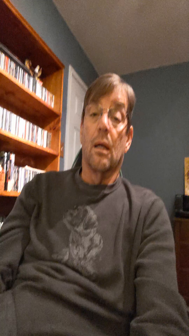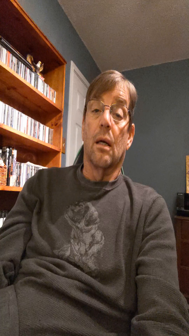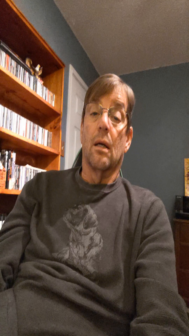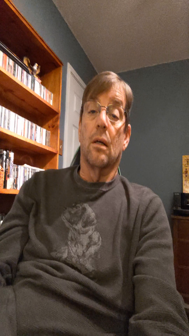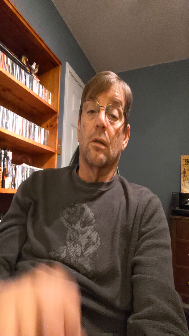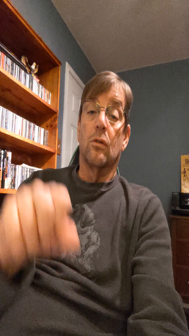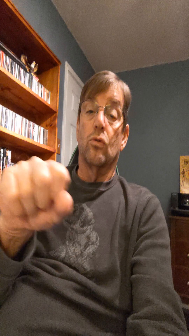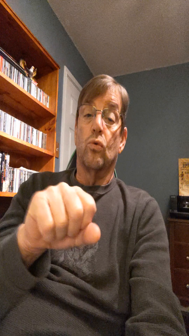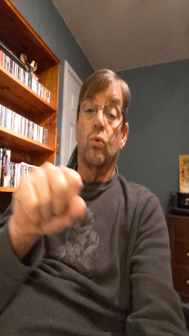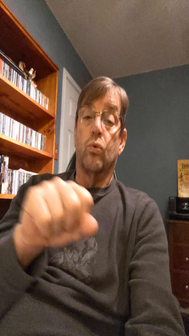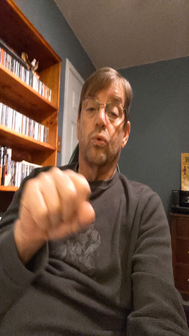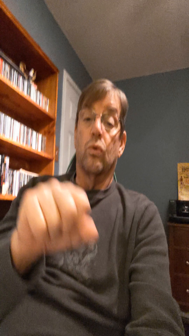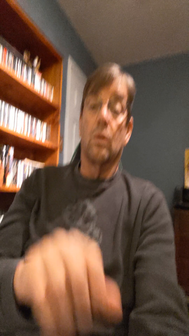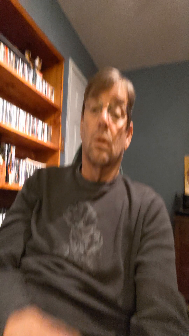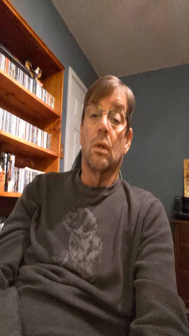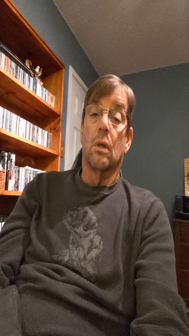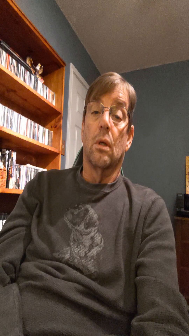shoe